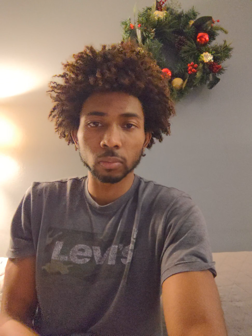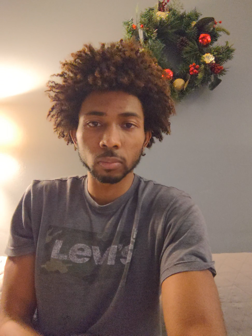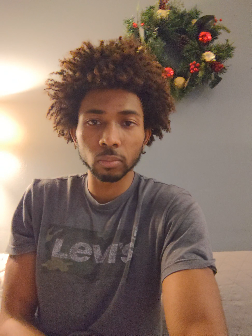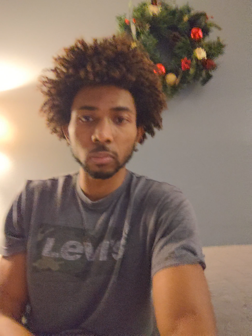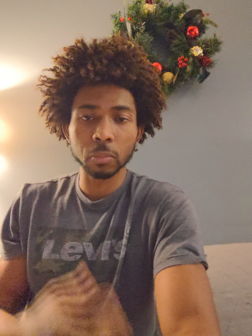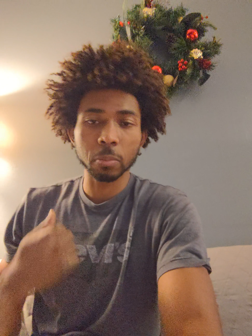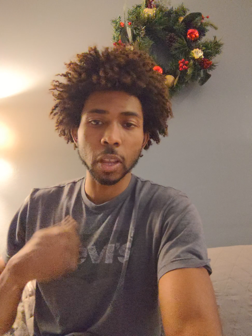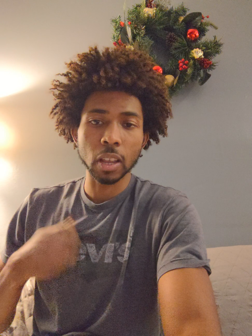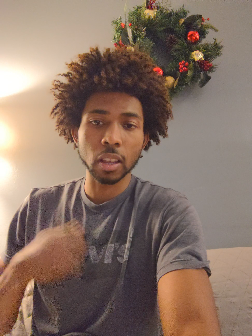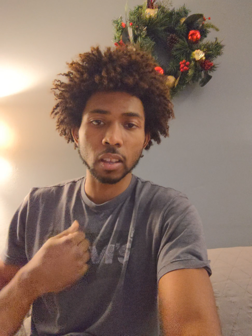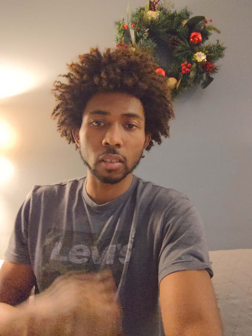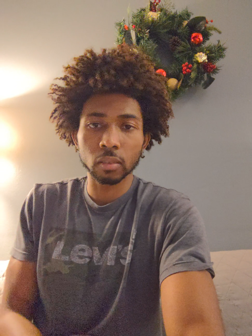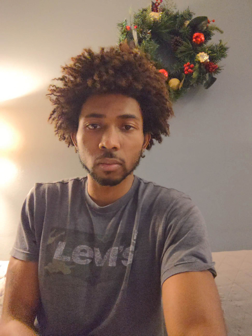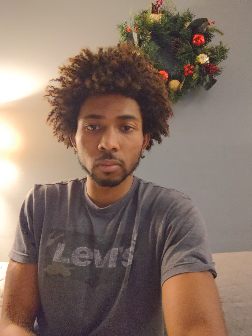bath